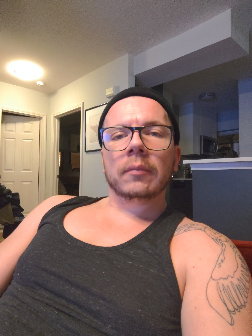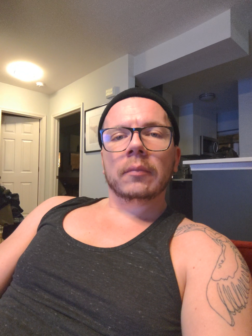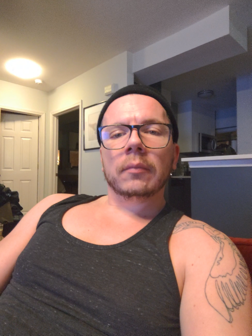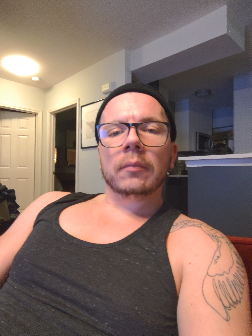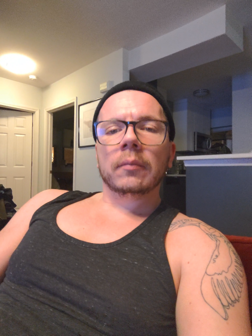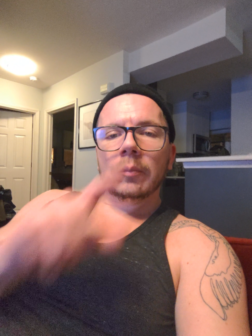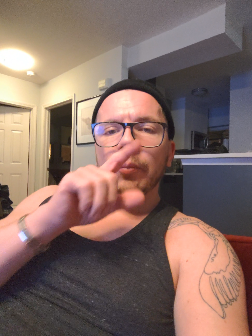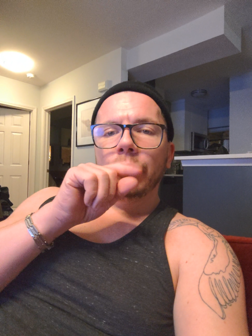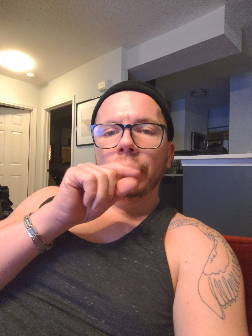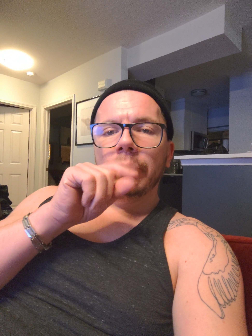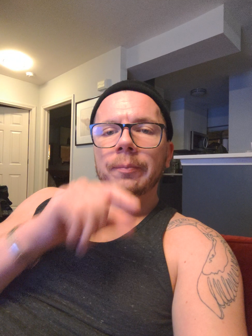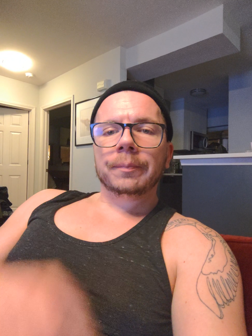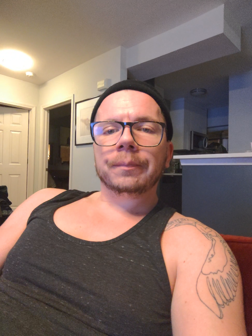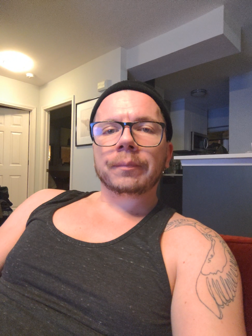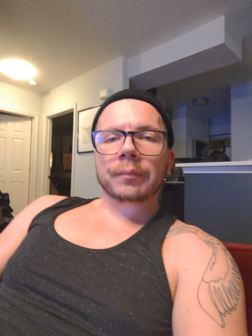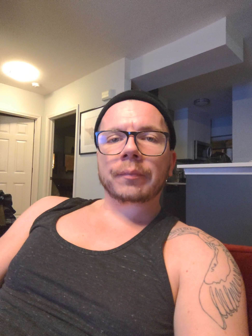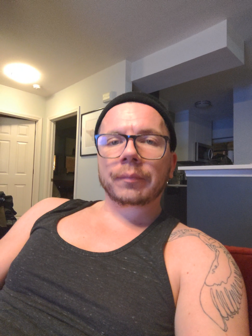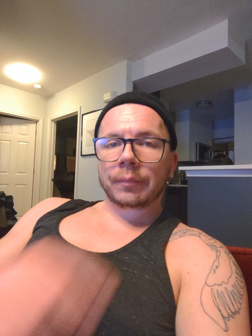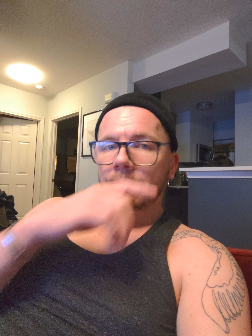bird